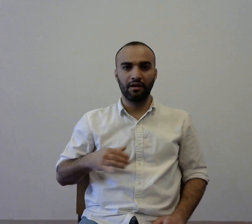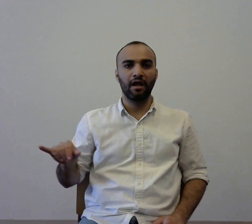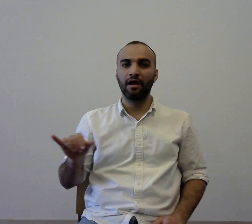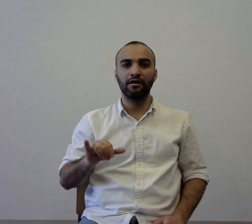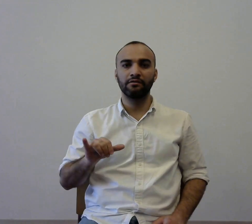harda